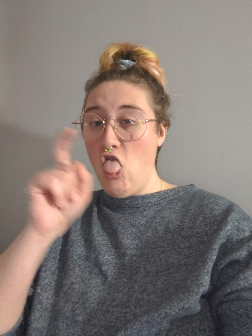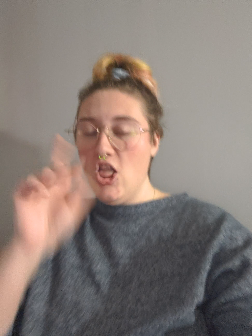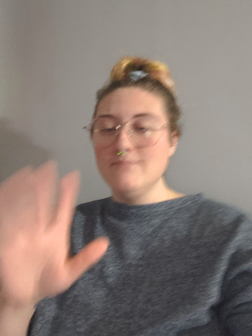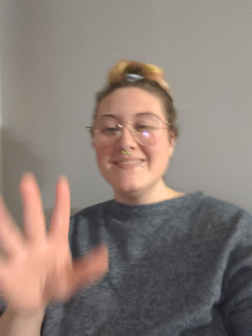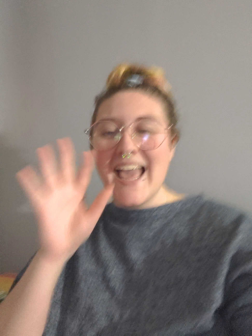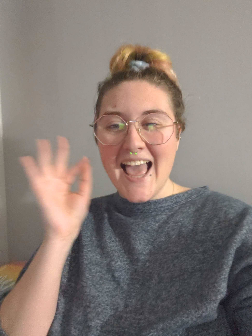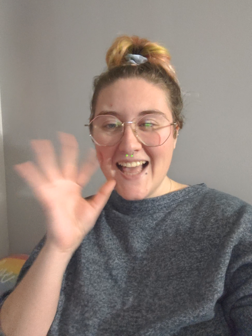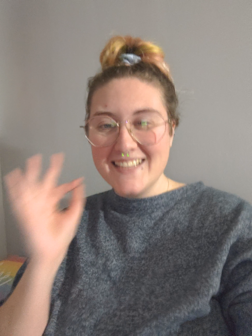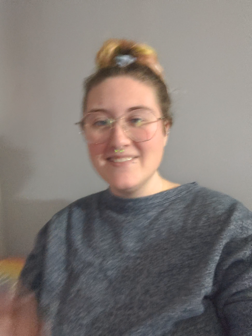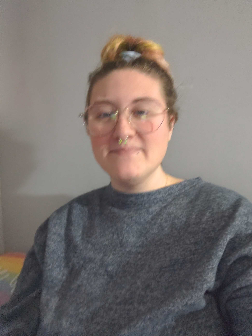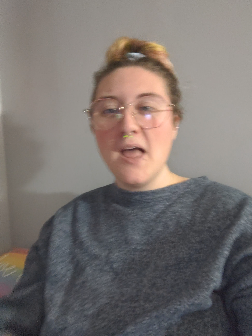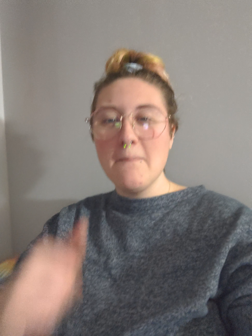cat